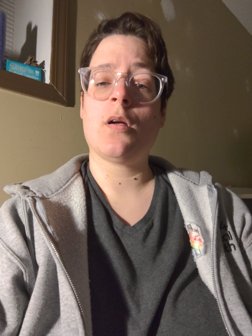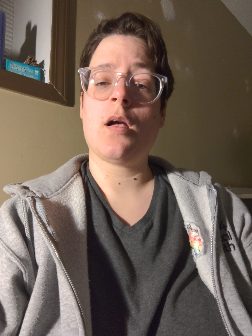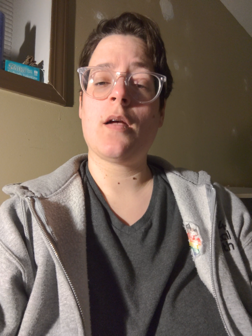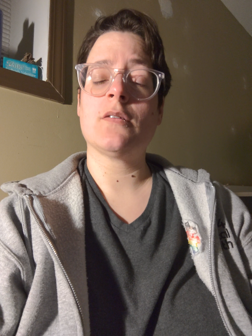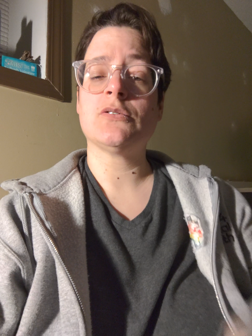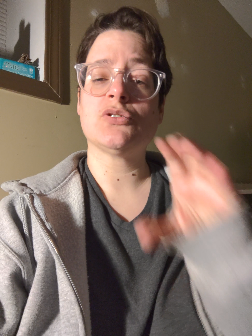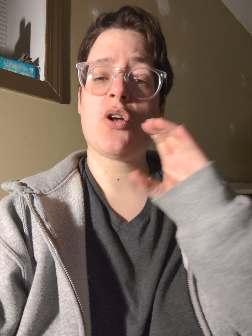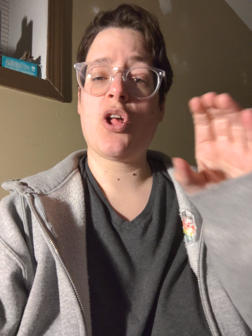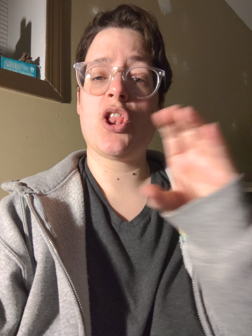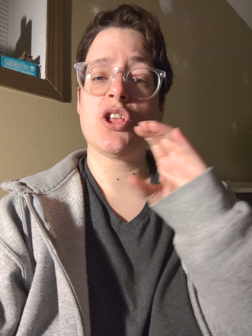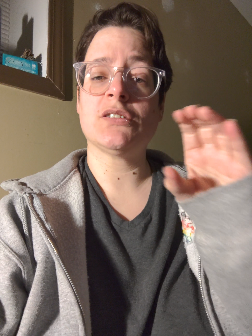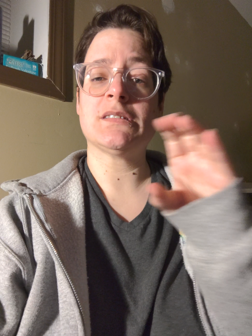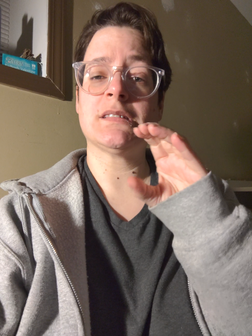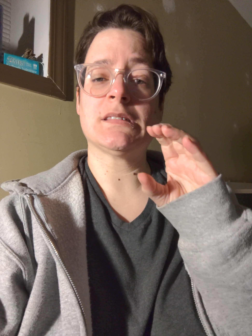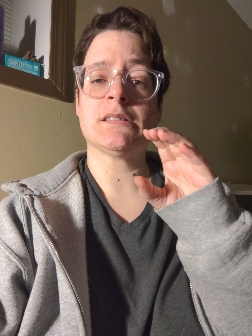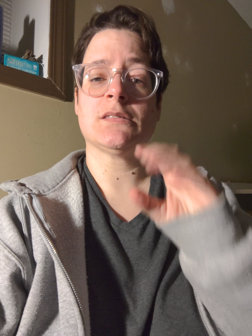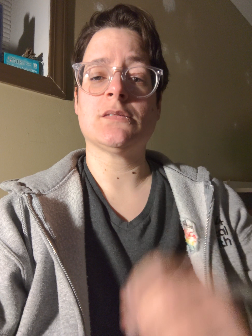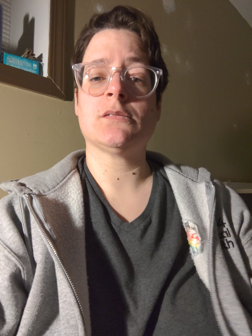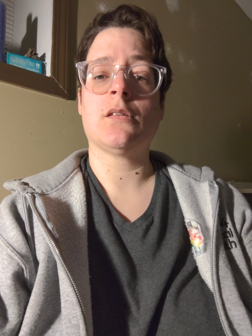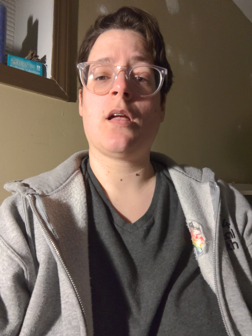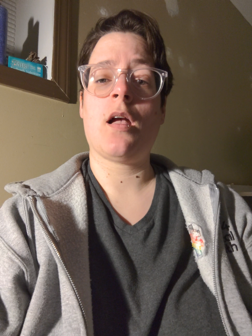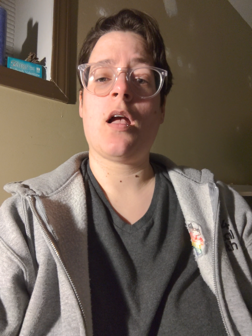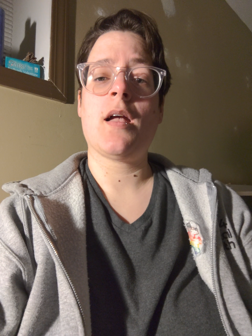chocolate